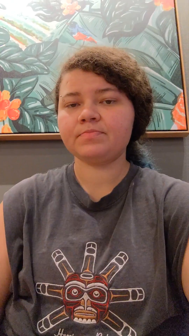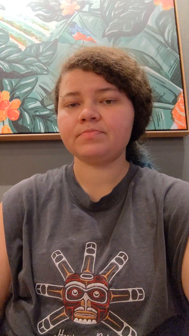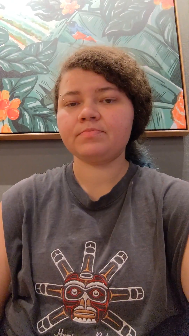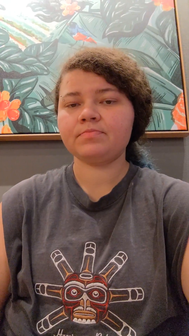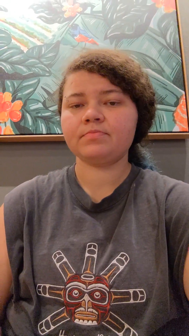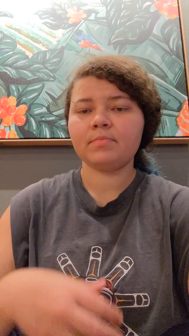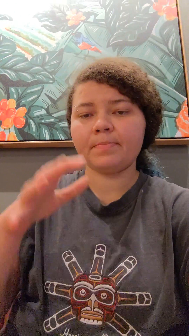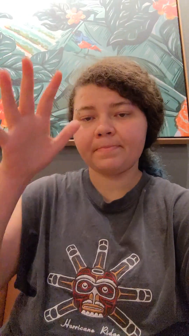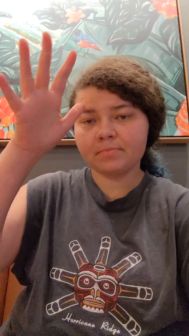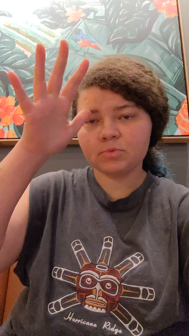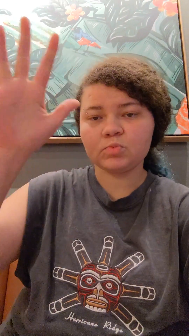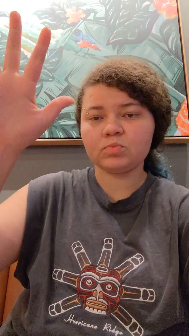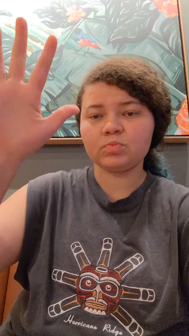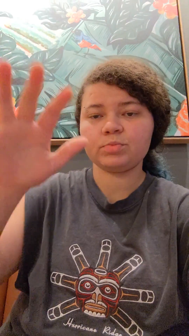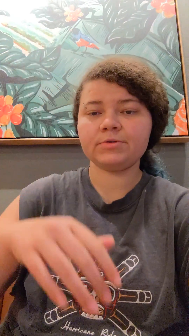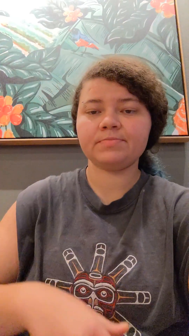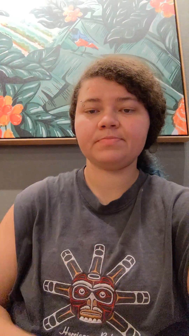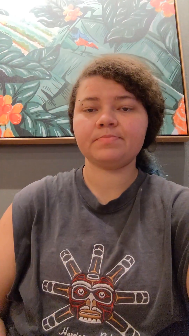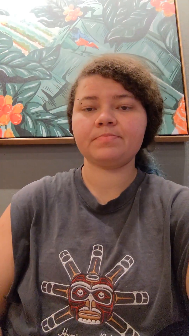moose